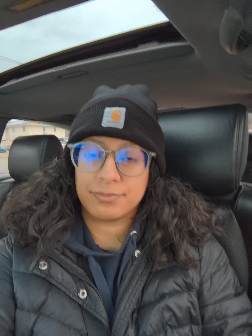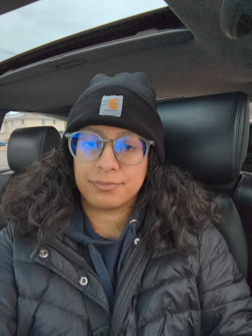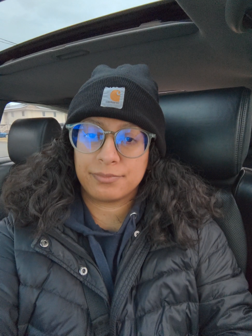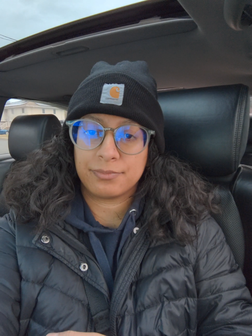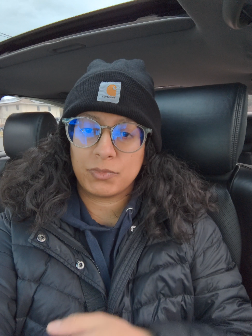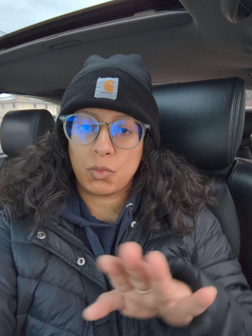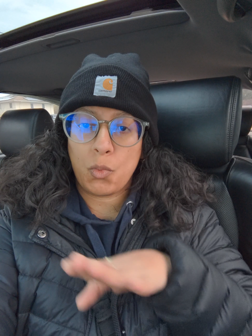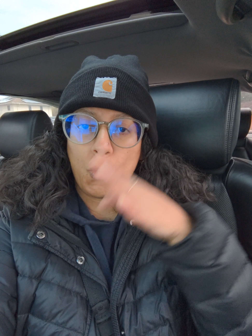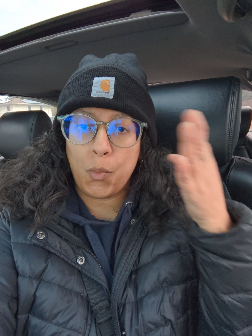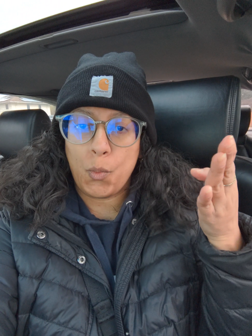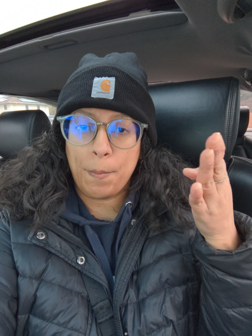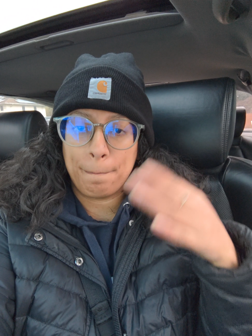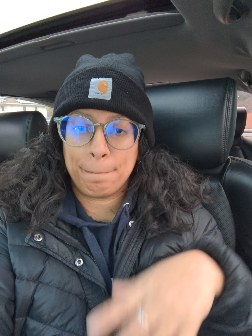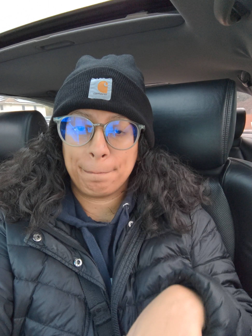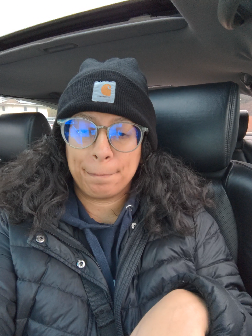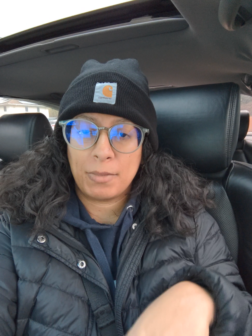open